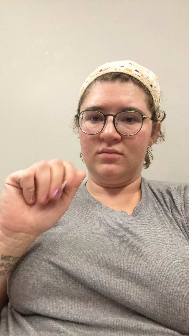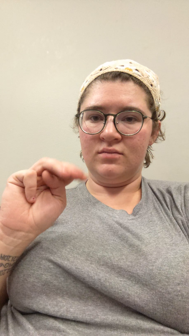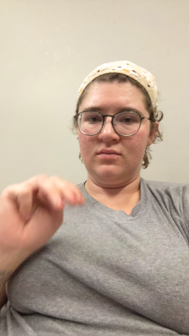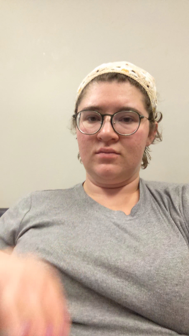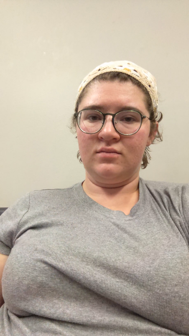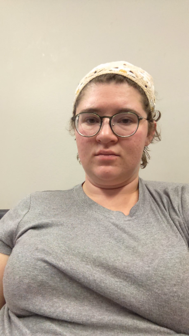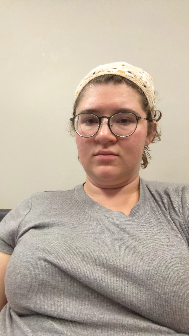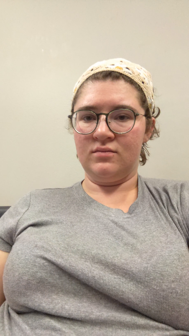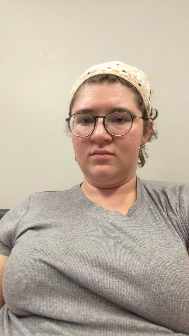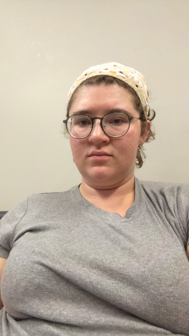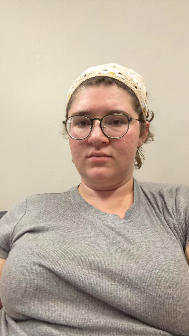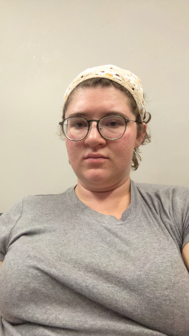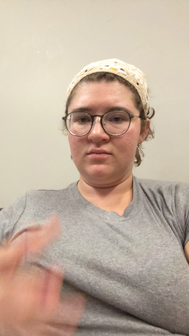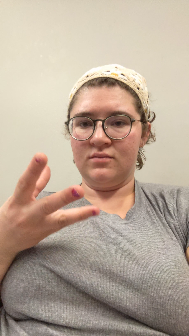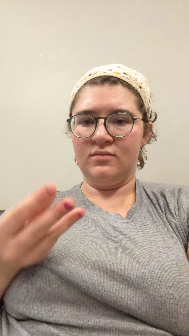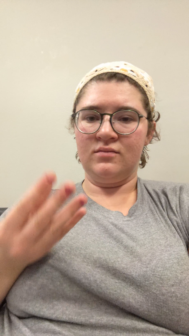gentle